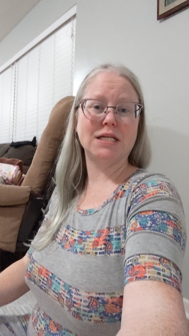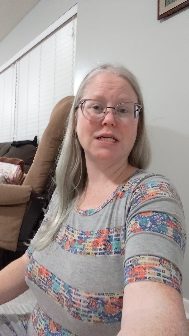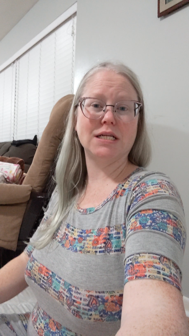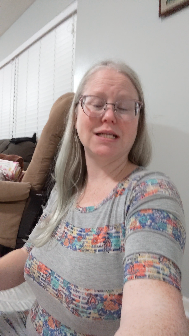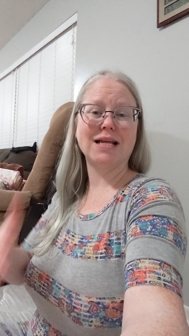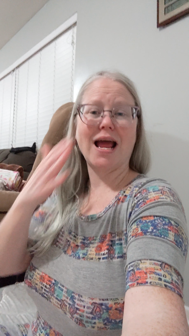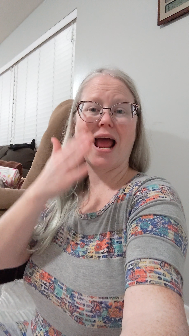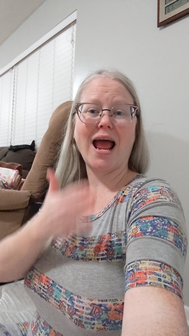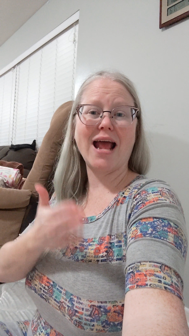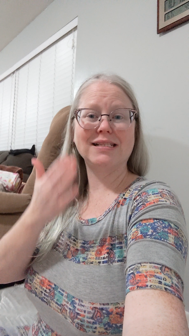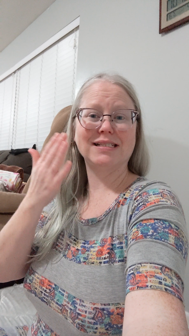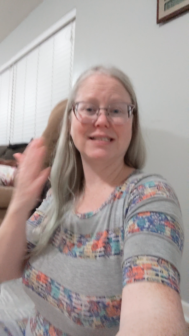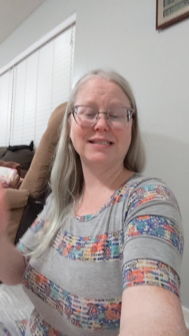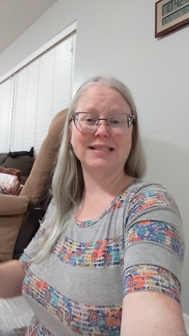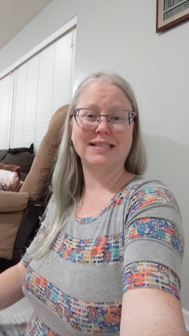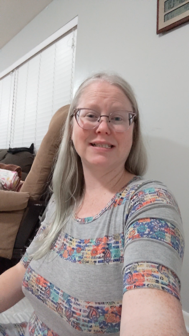hand